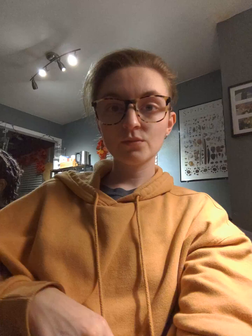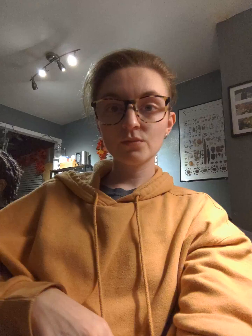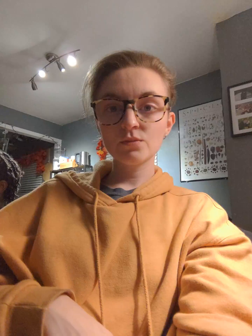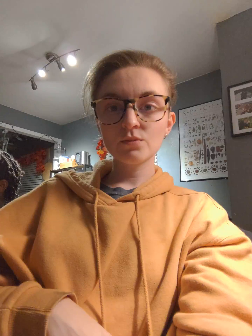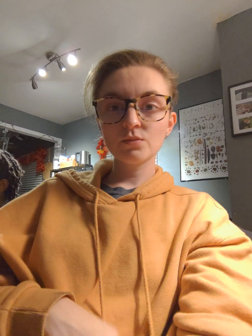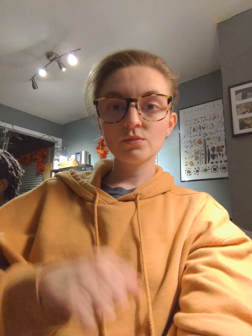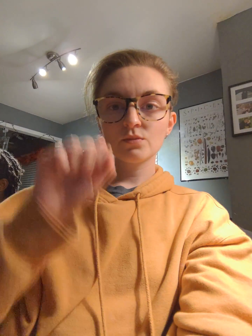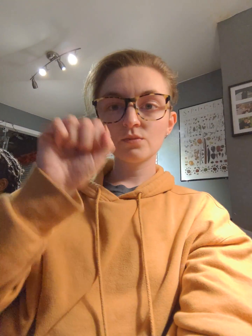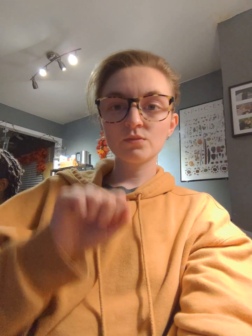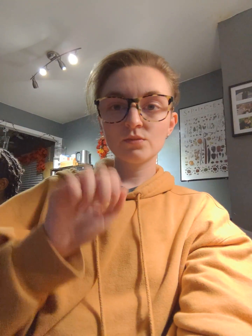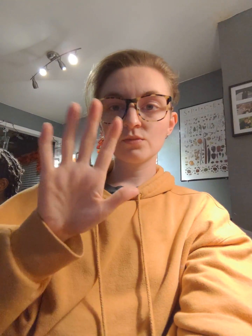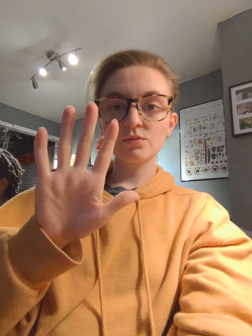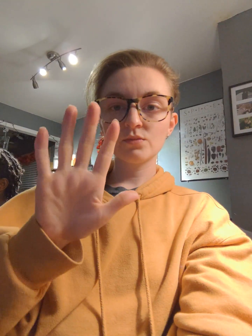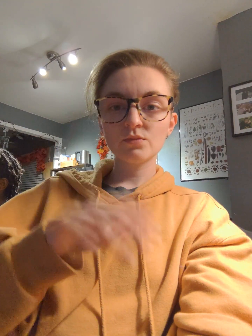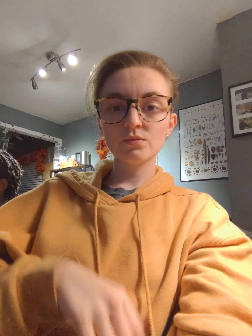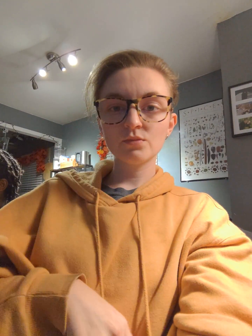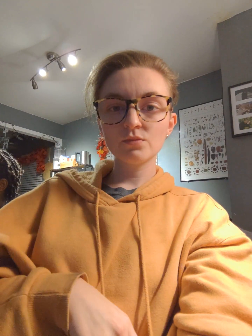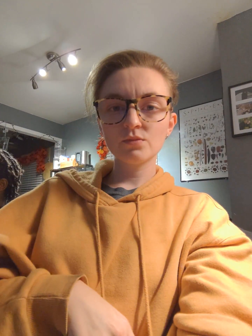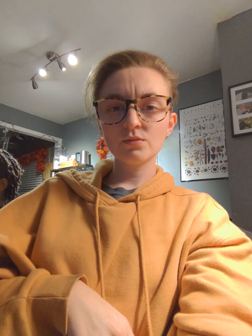gloves